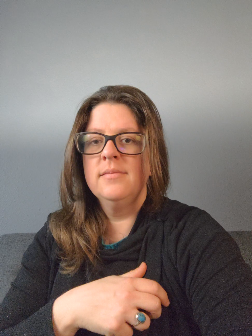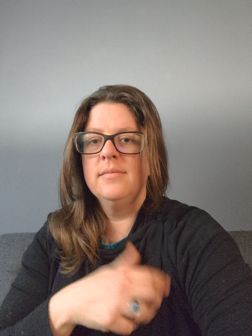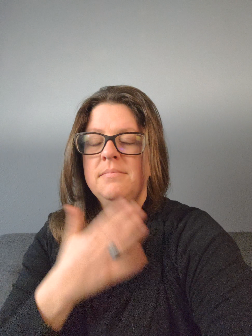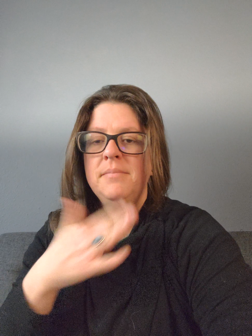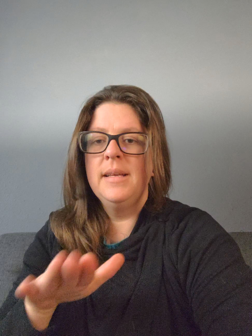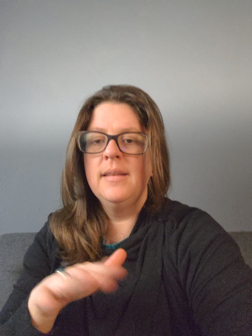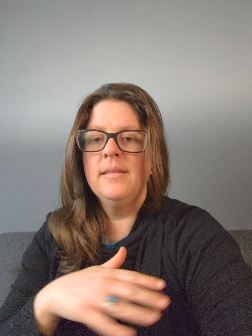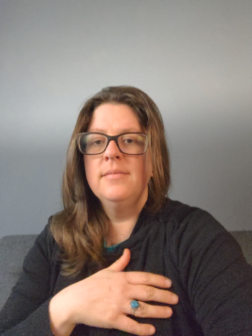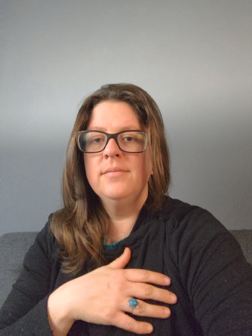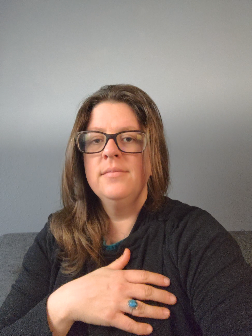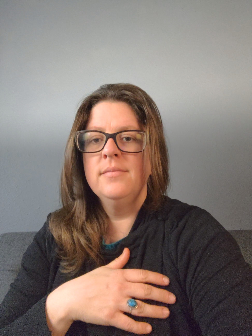bad